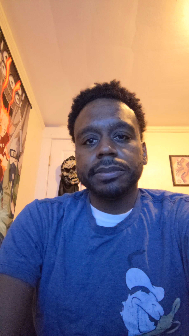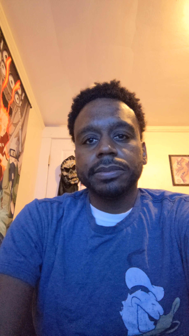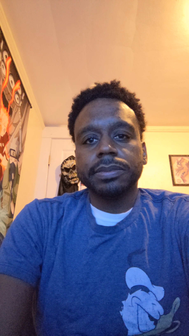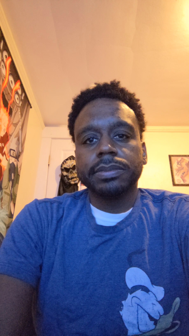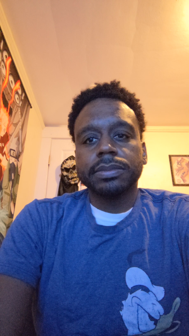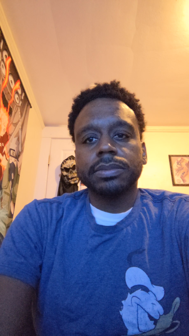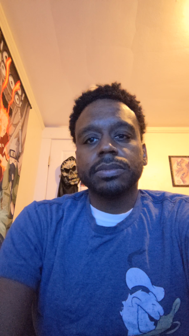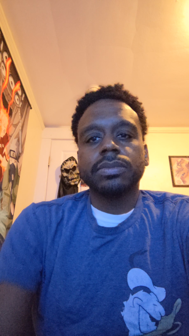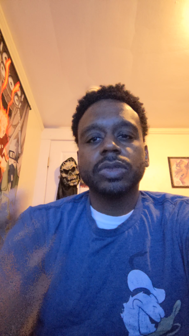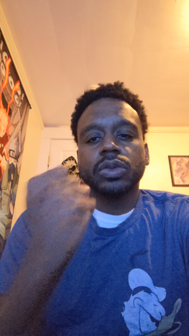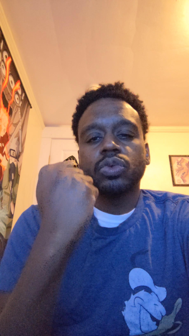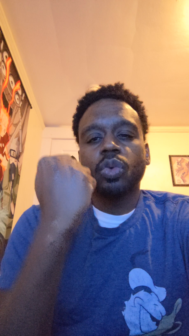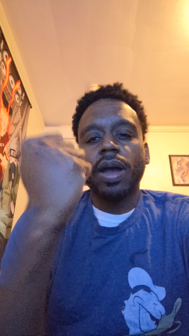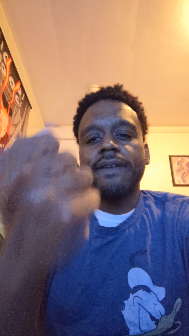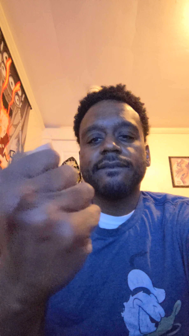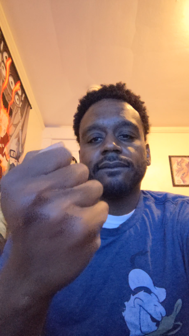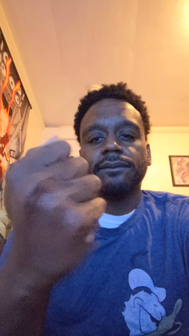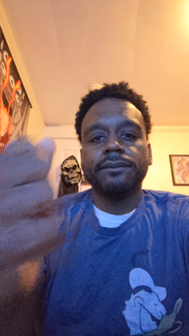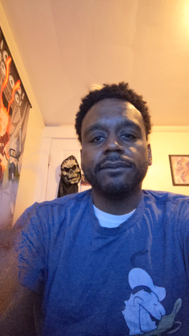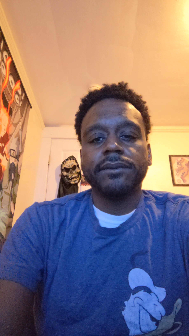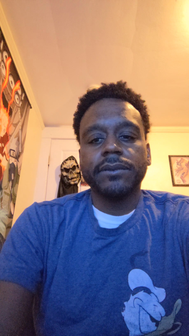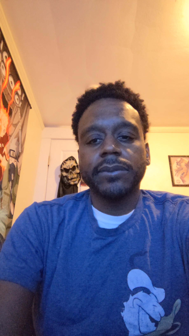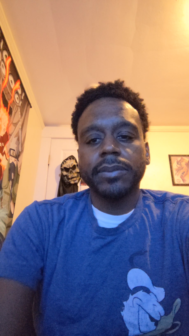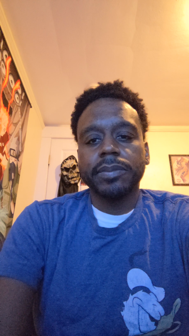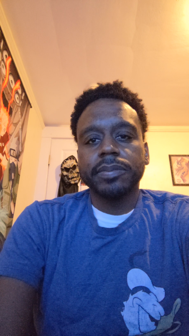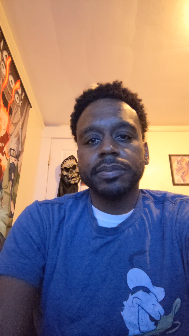drive